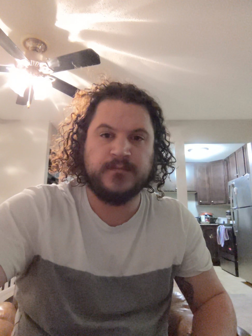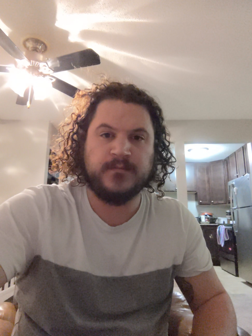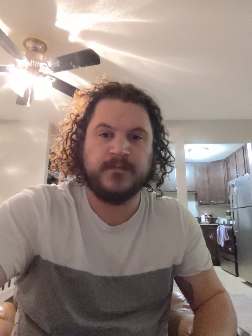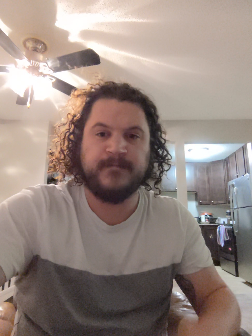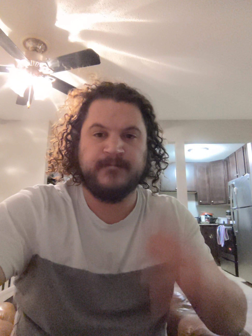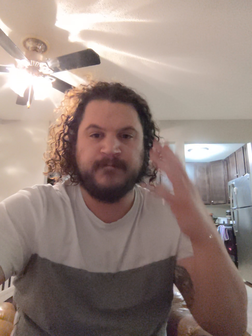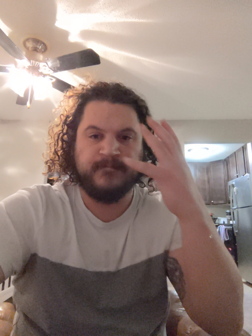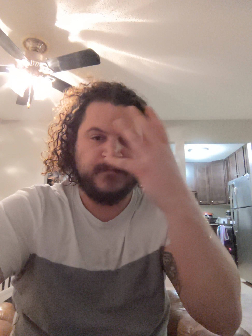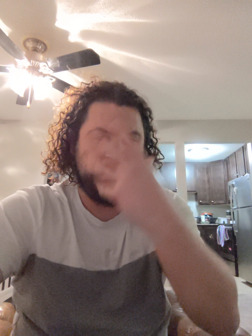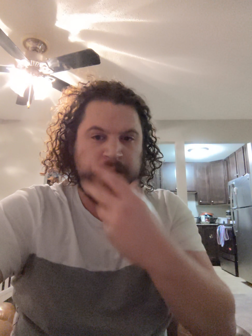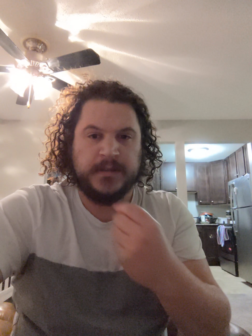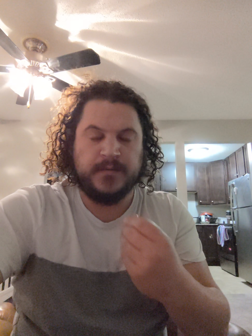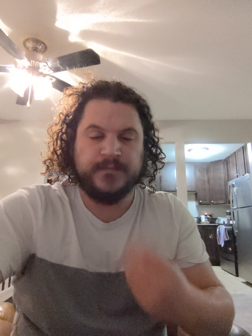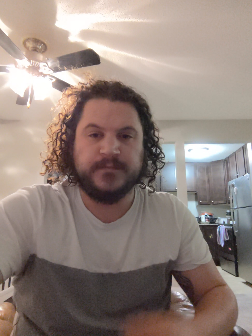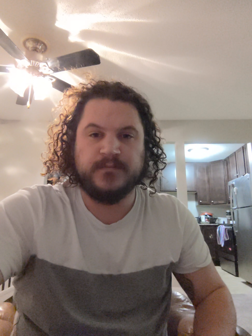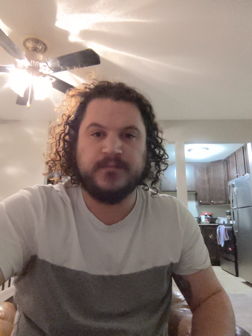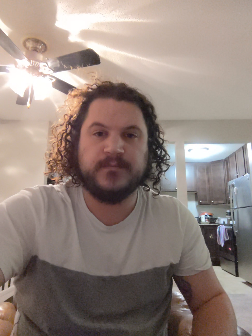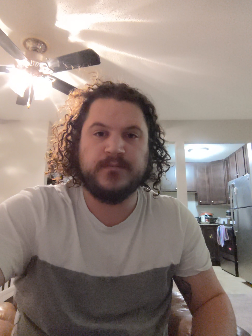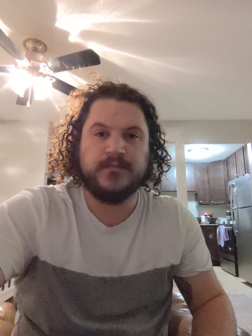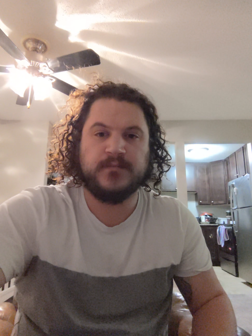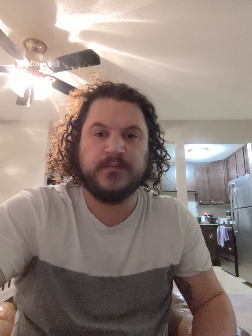pretty